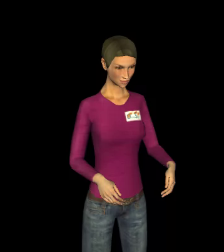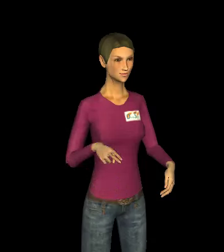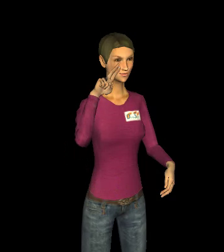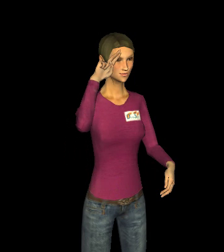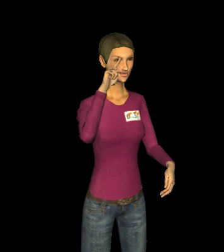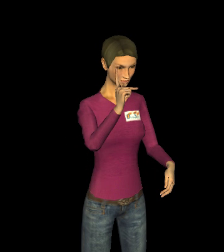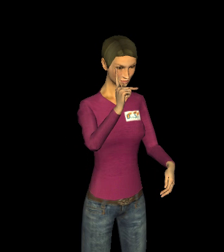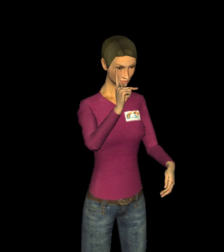عادة